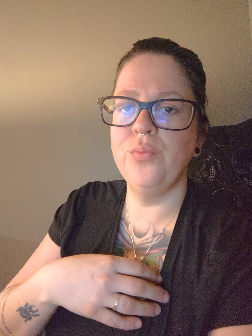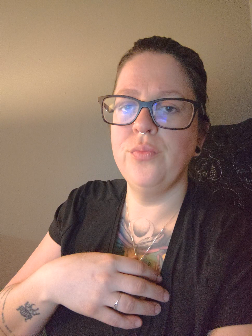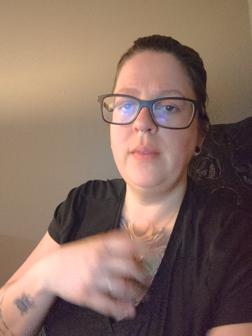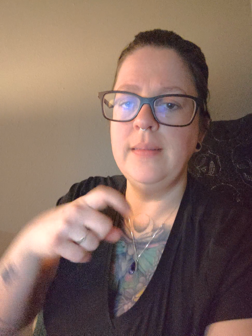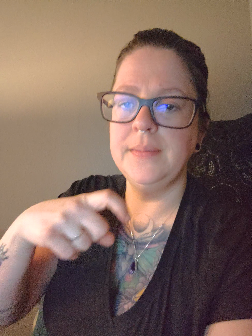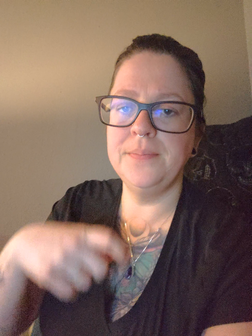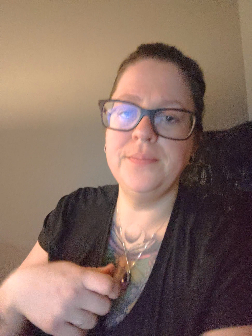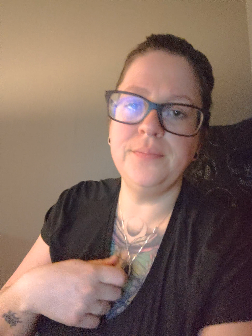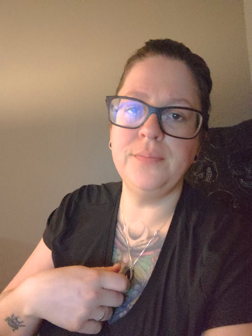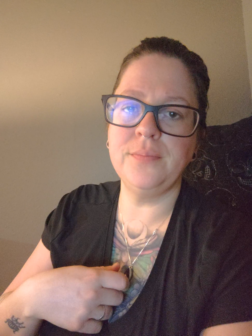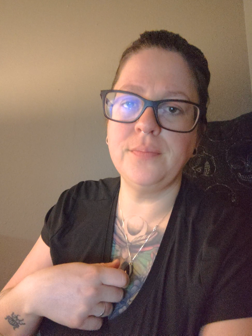time